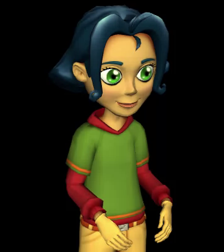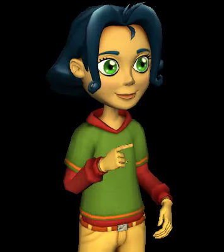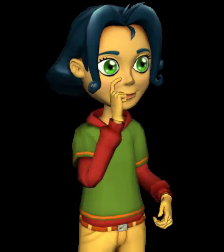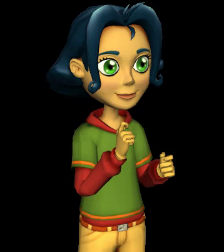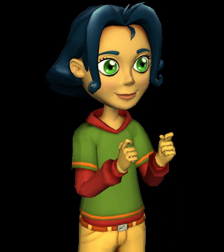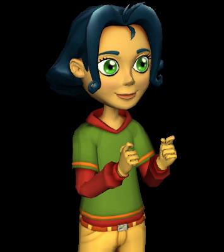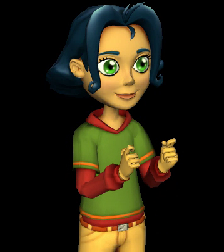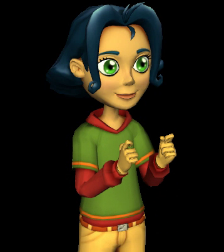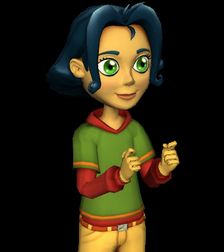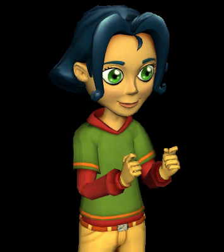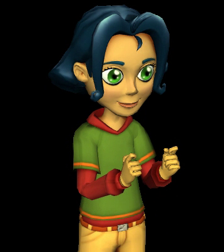ينتبه